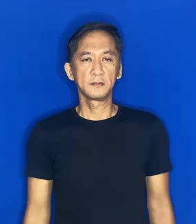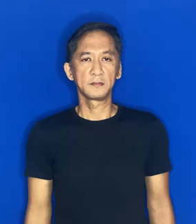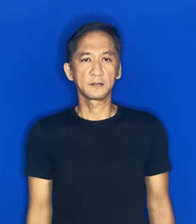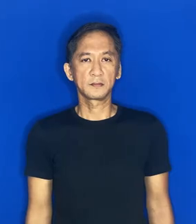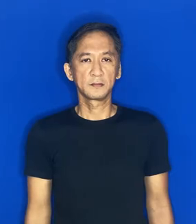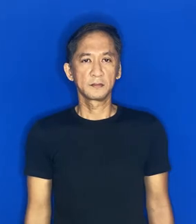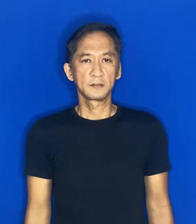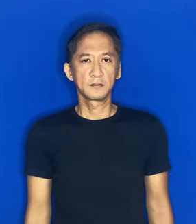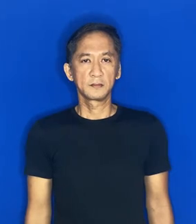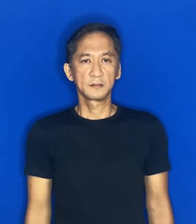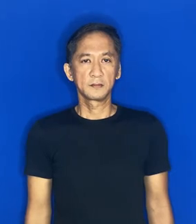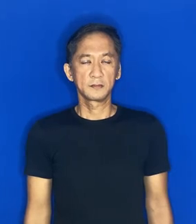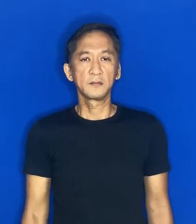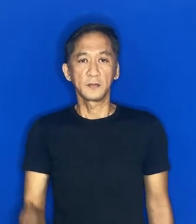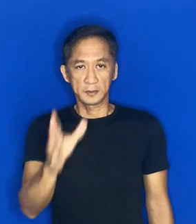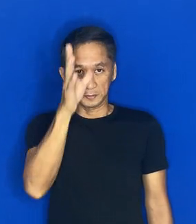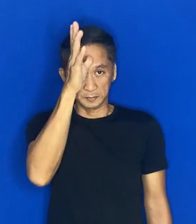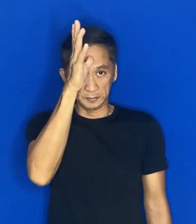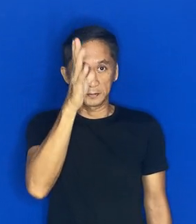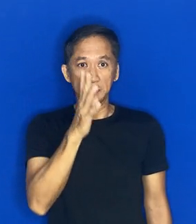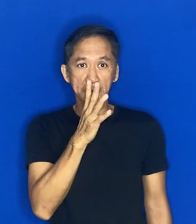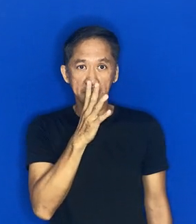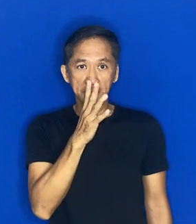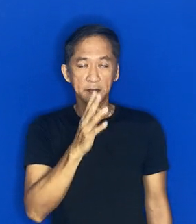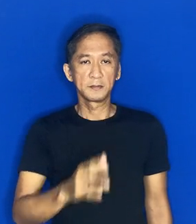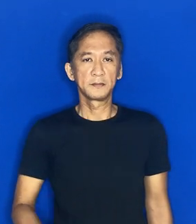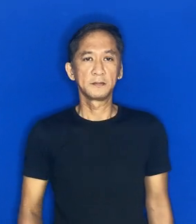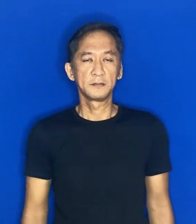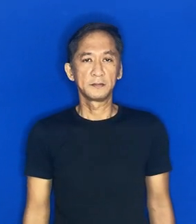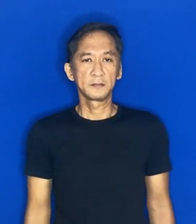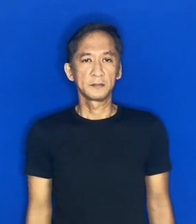parents